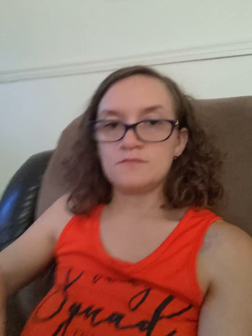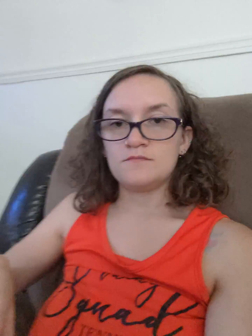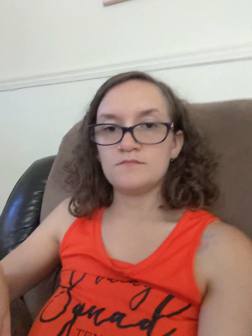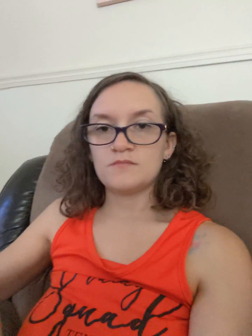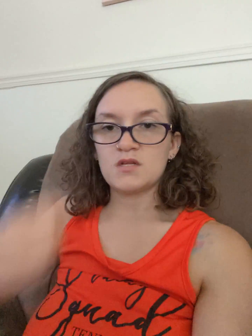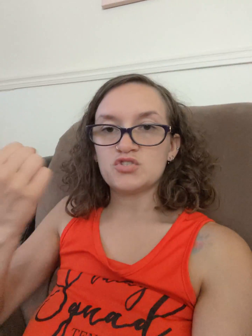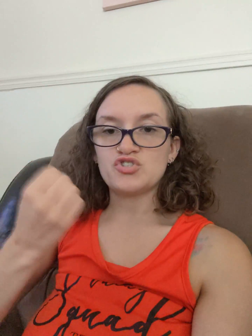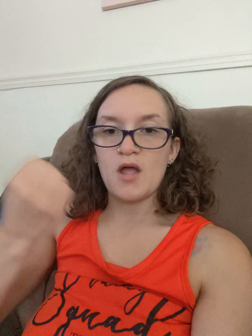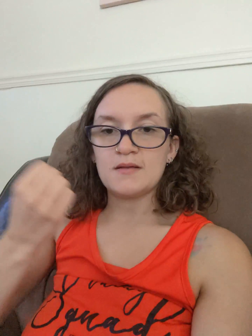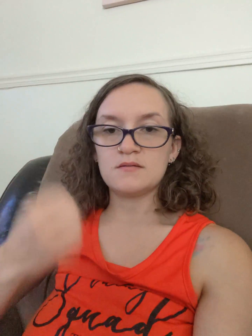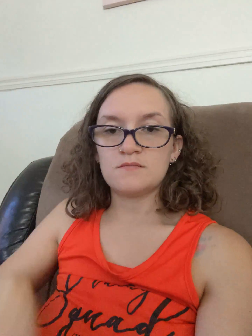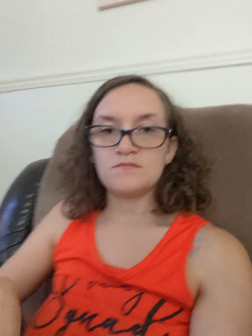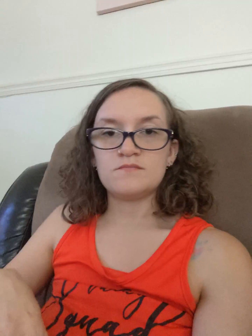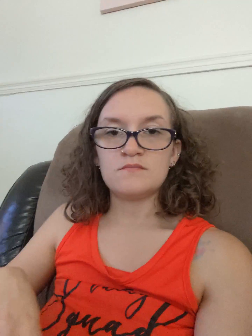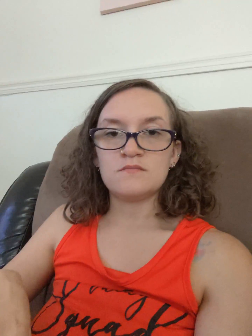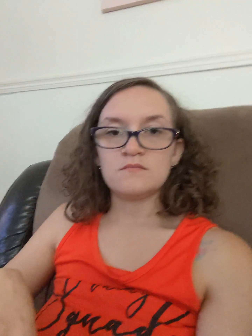shake